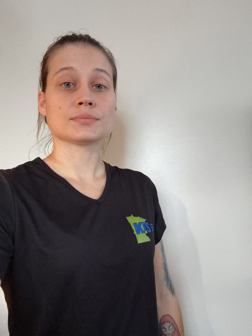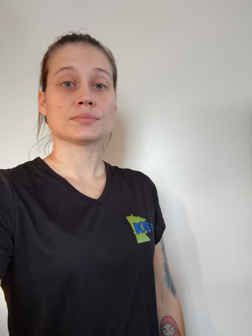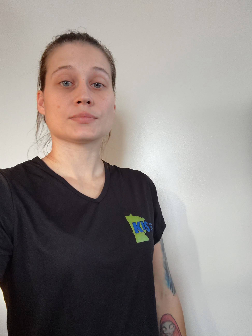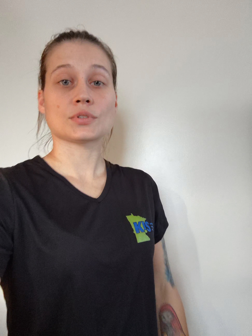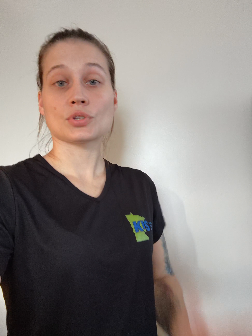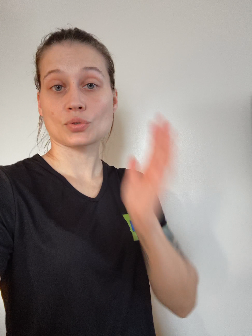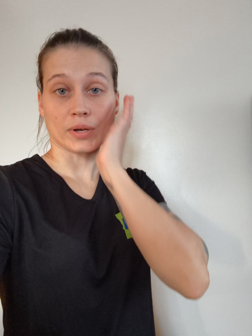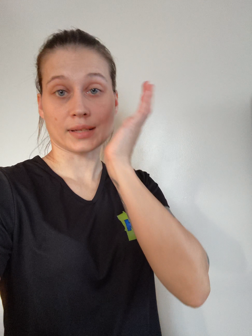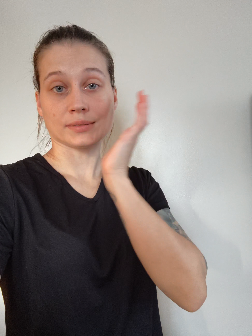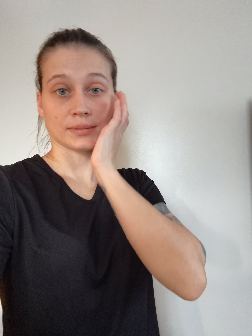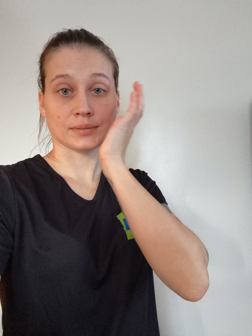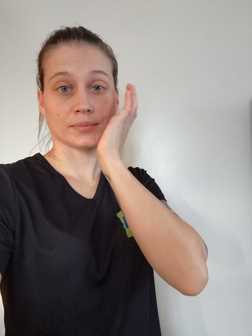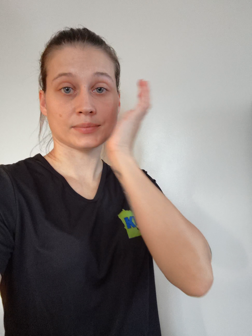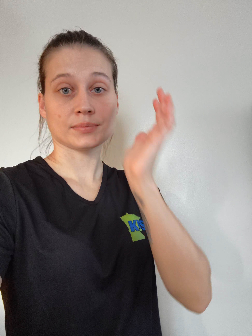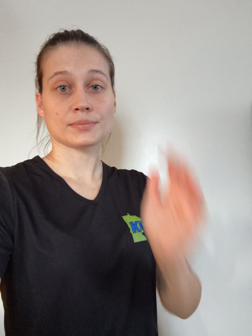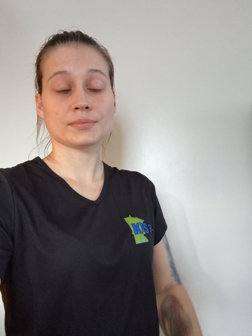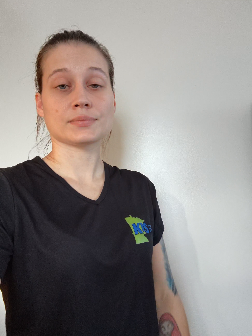grass